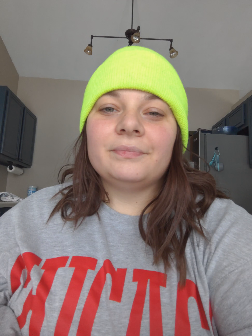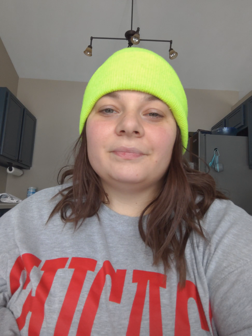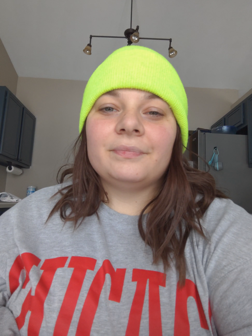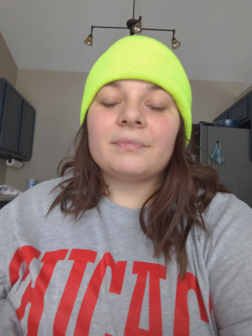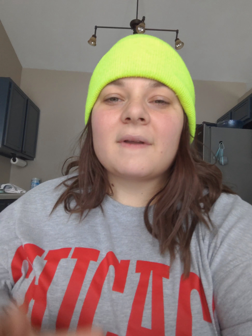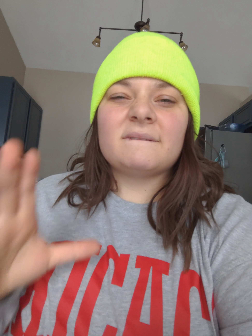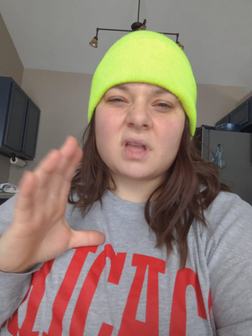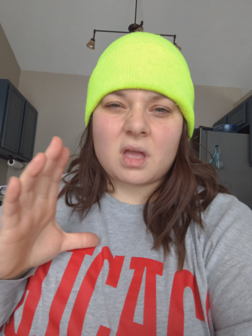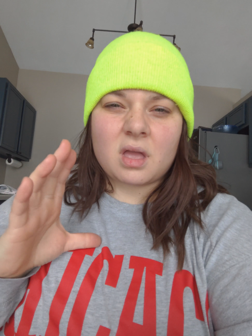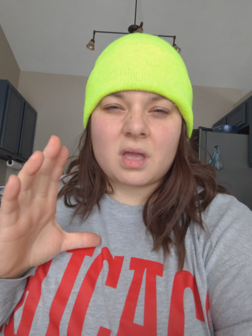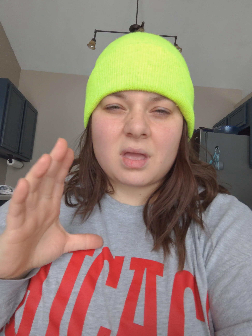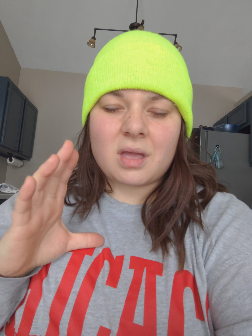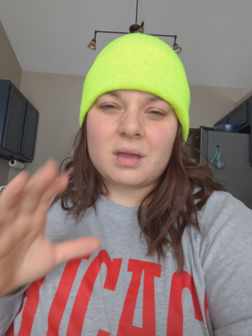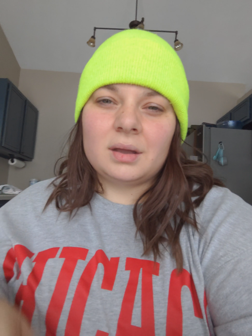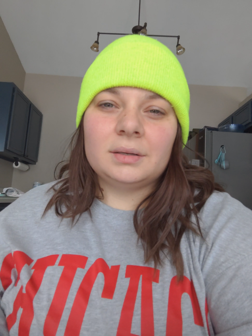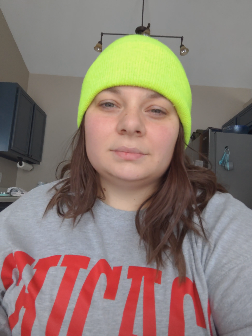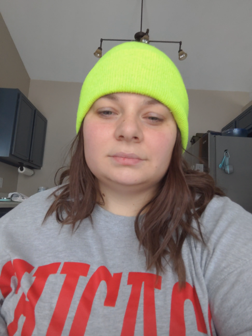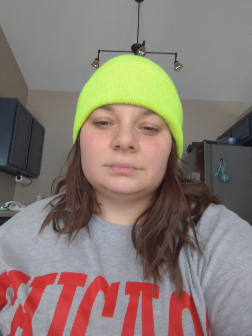fine